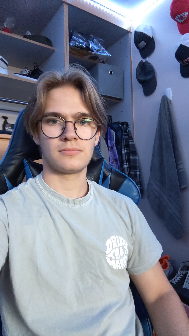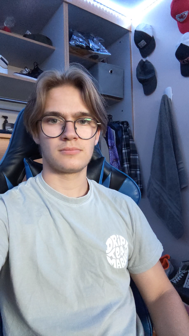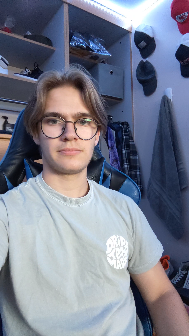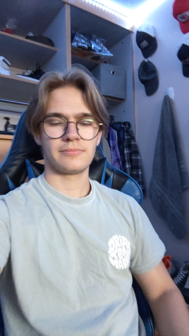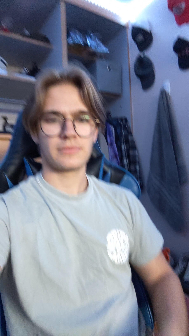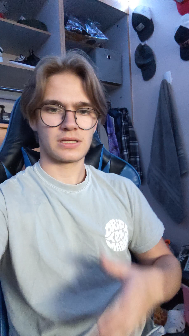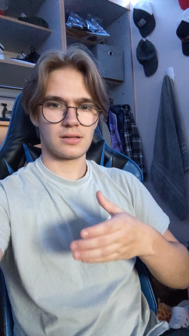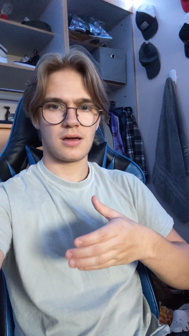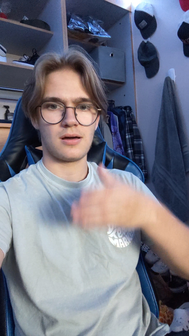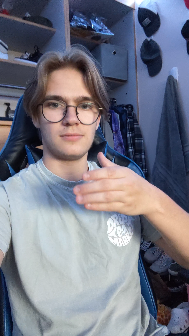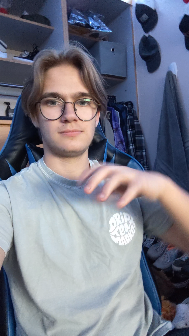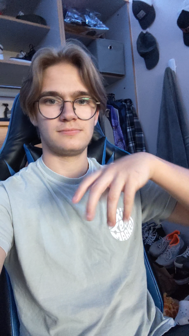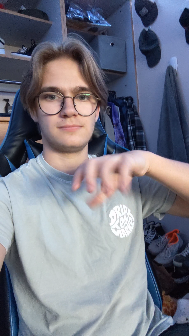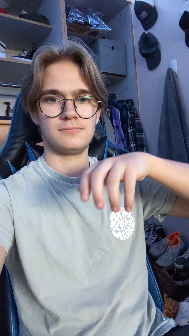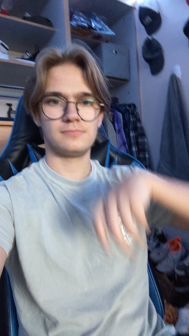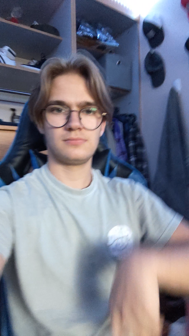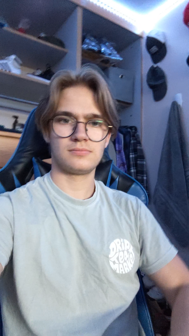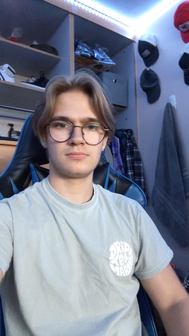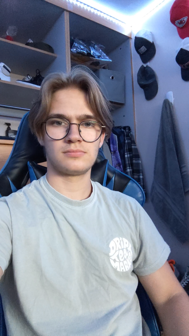jar